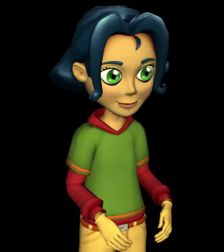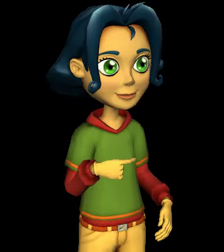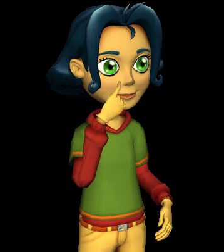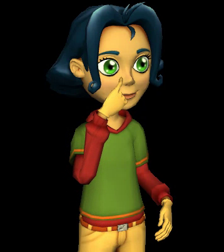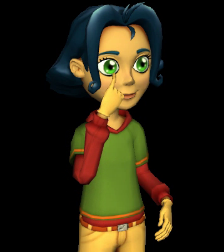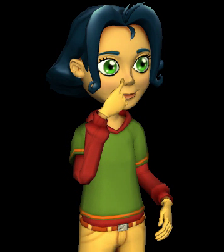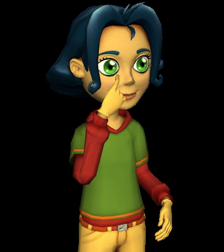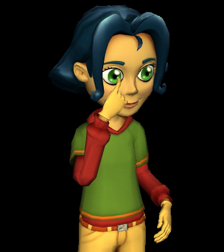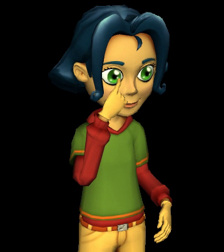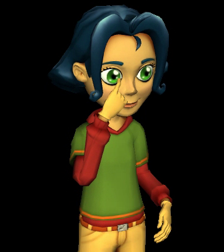يراقب